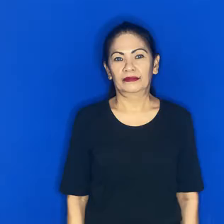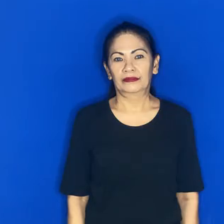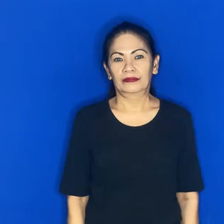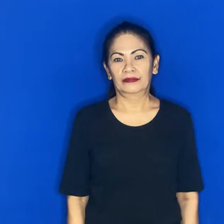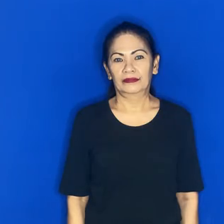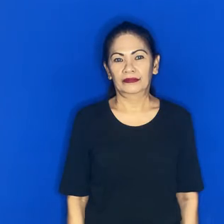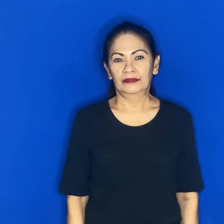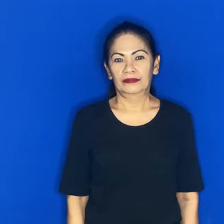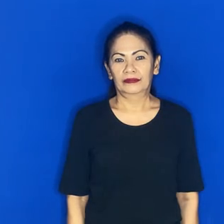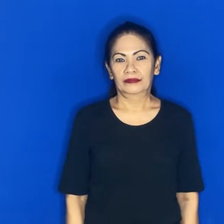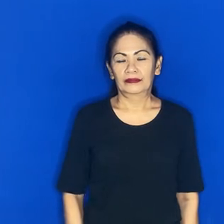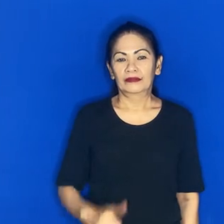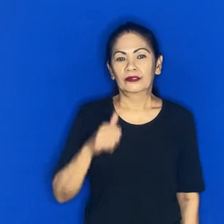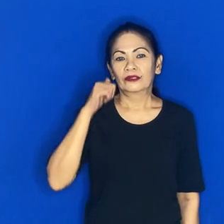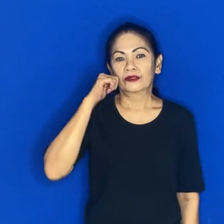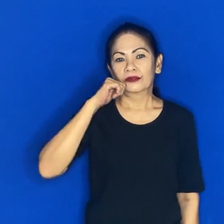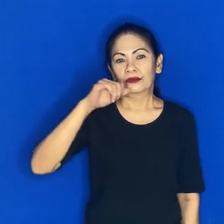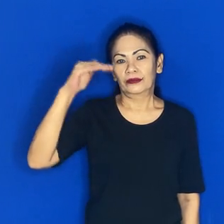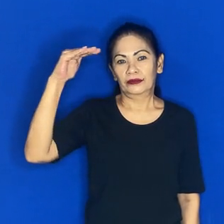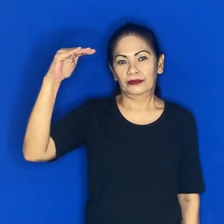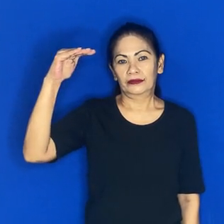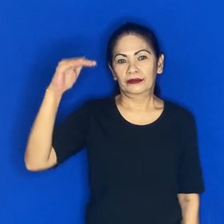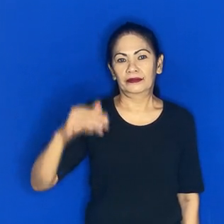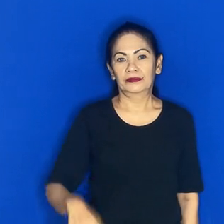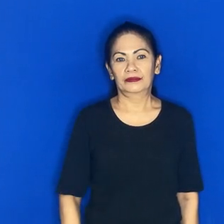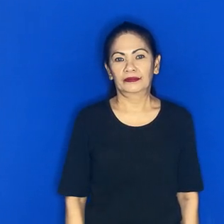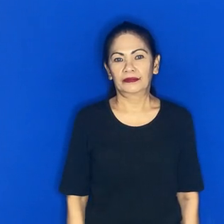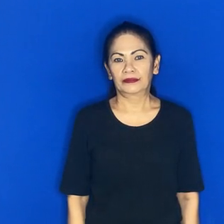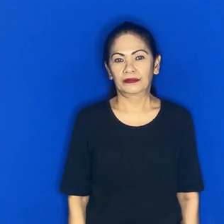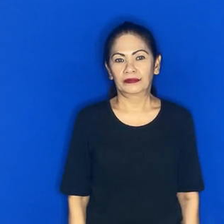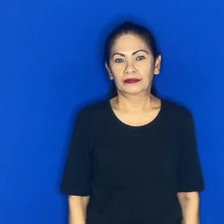woman